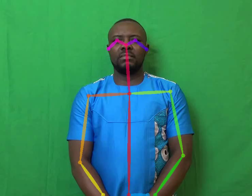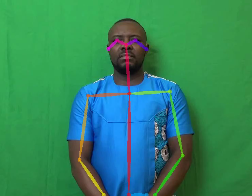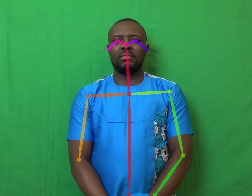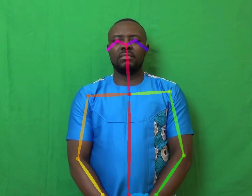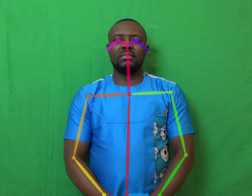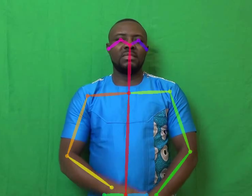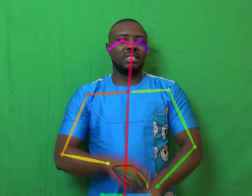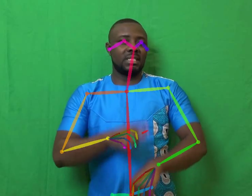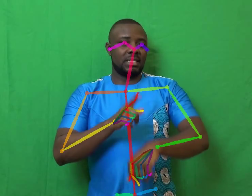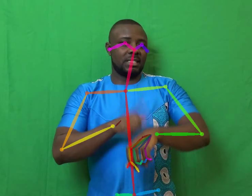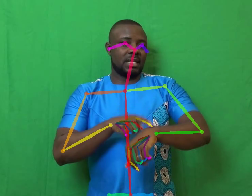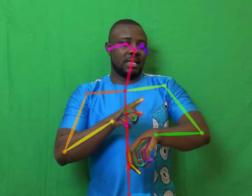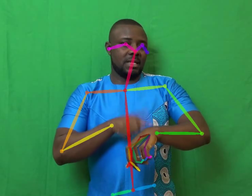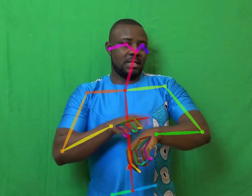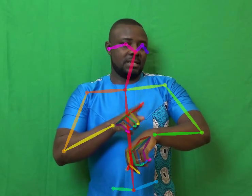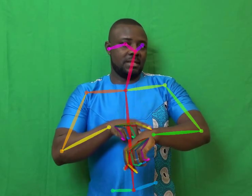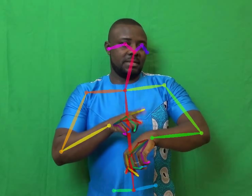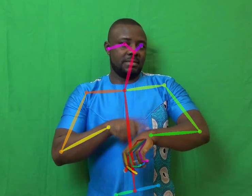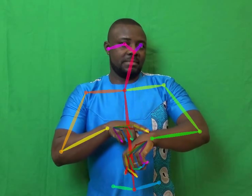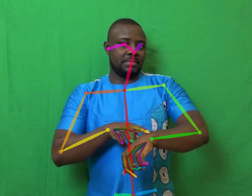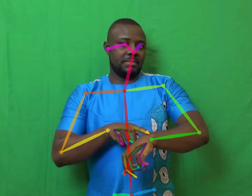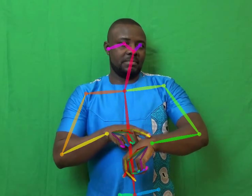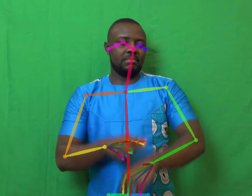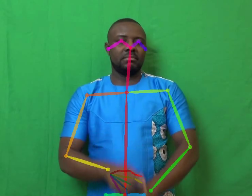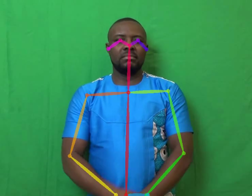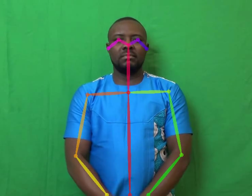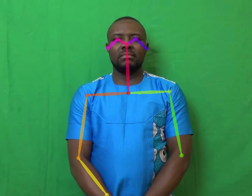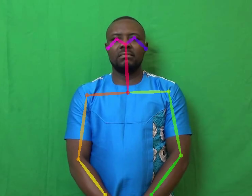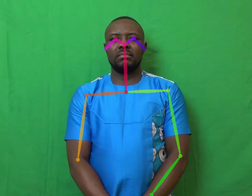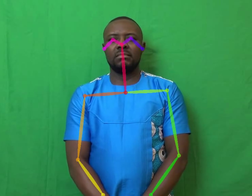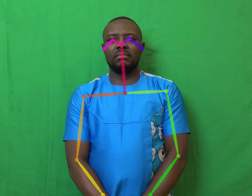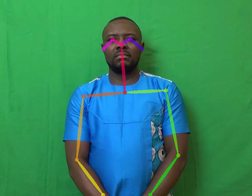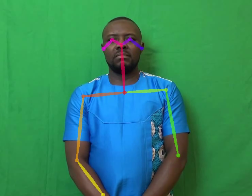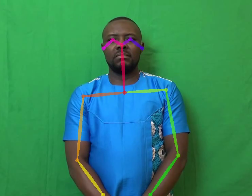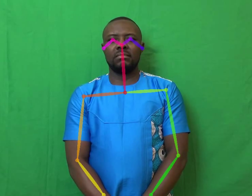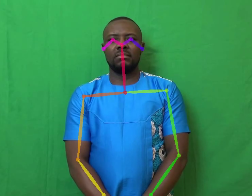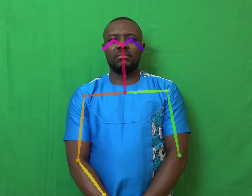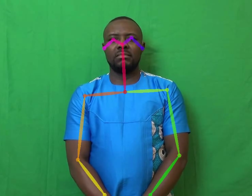time